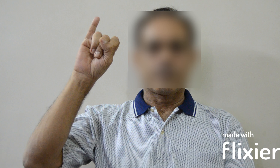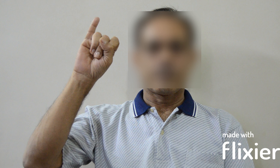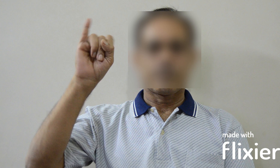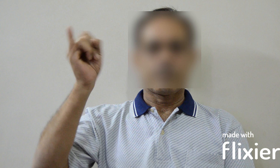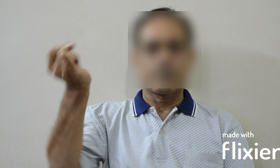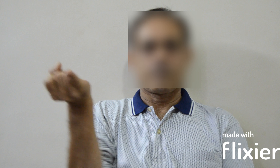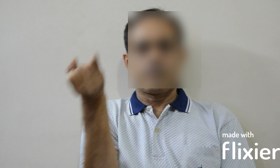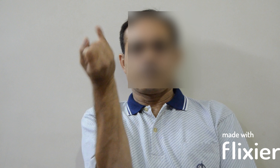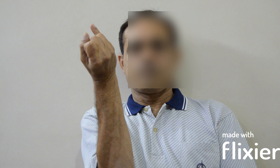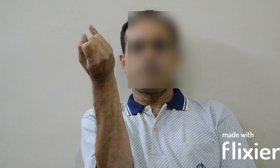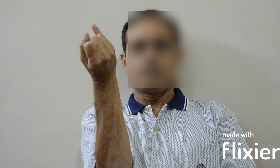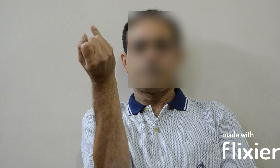ج